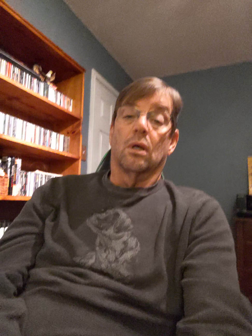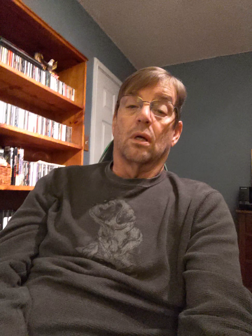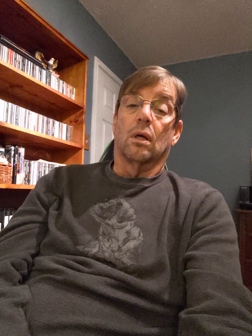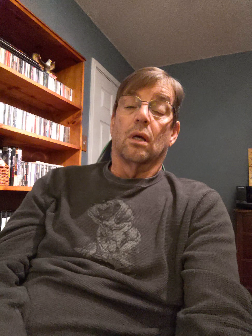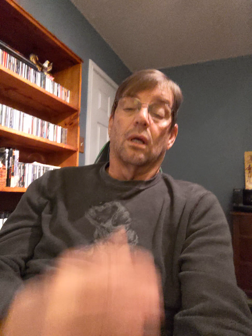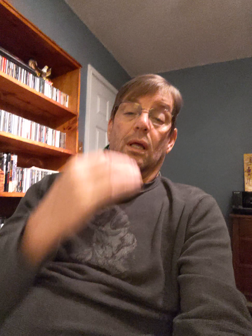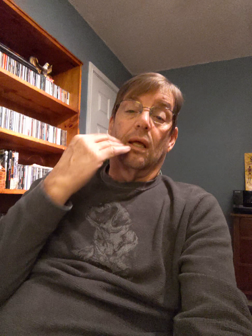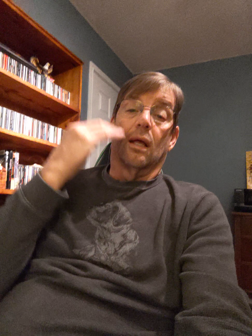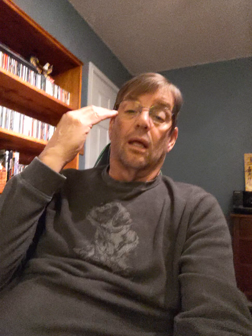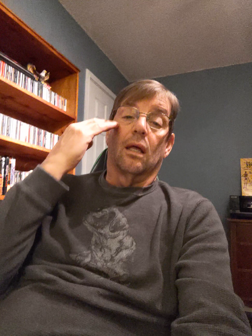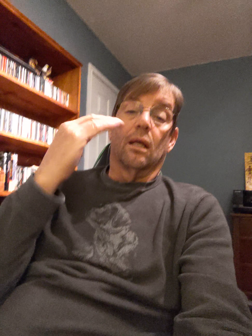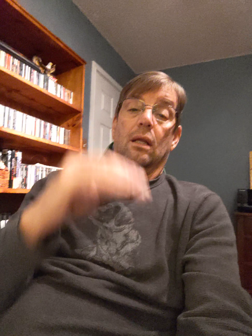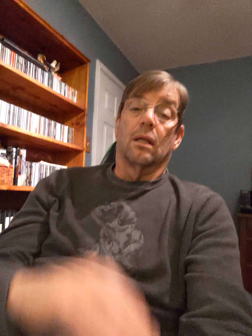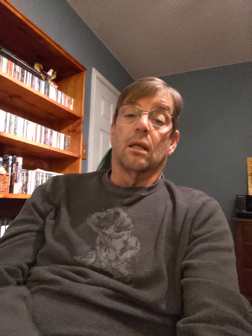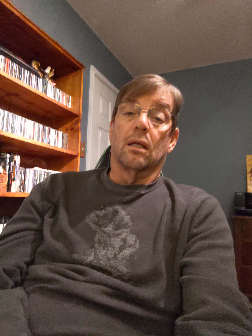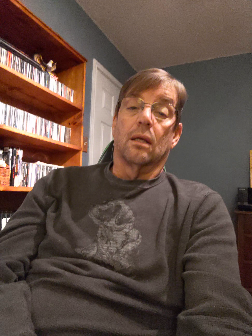head